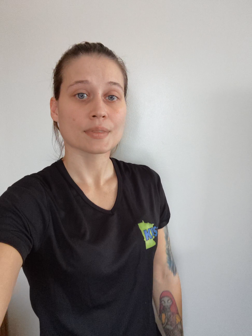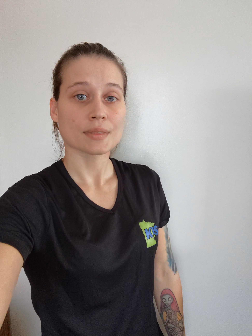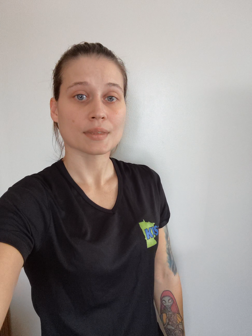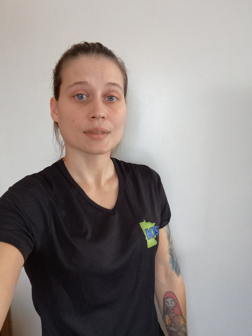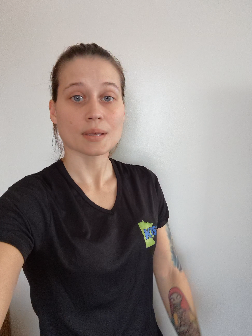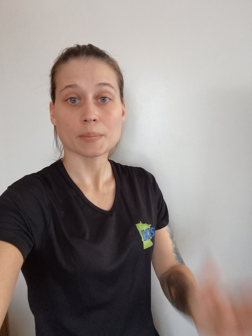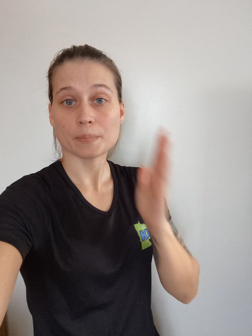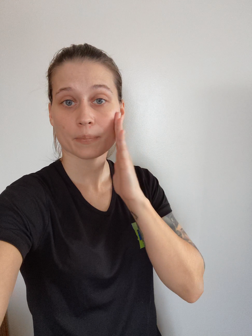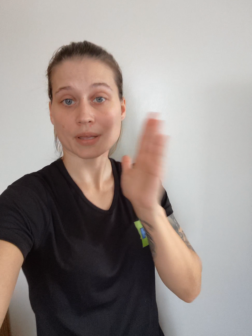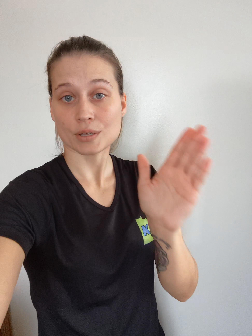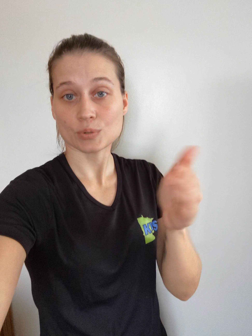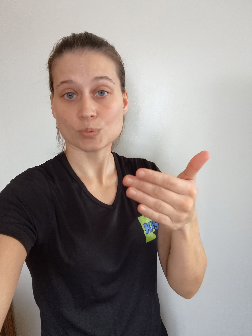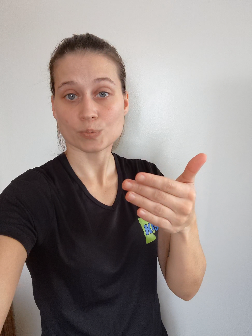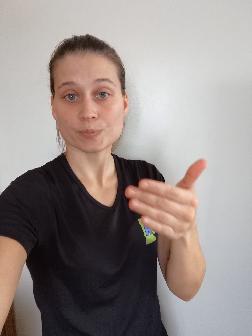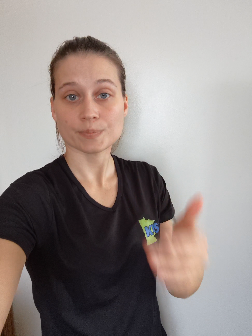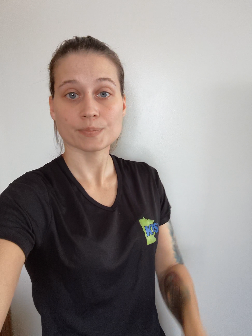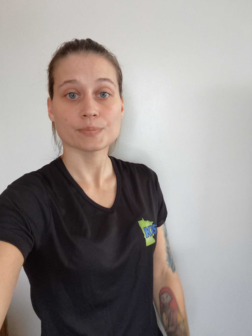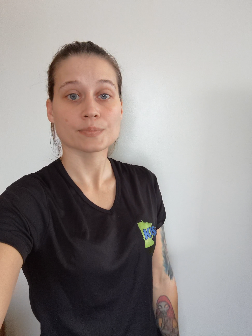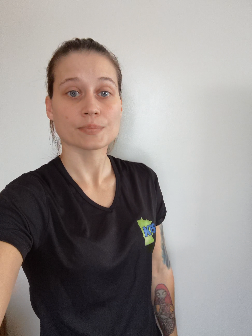bedroom